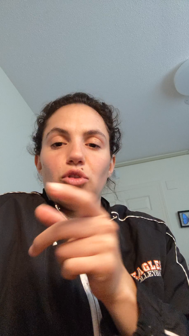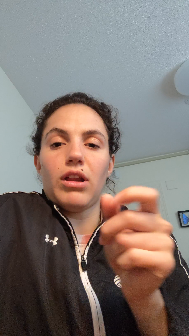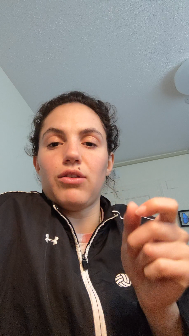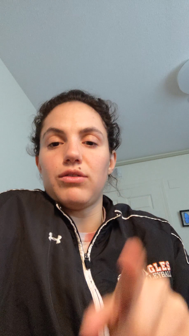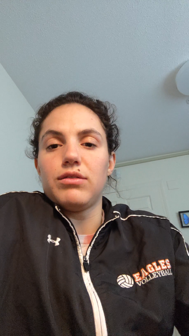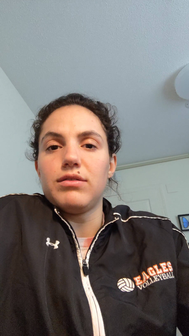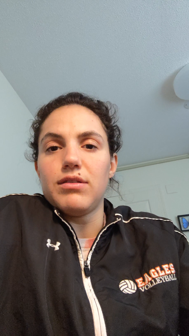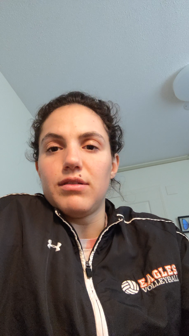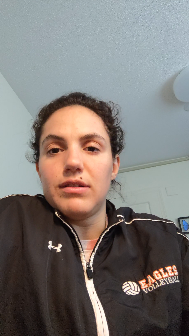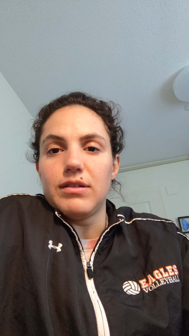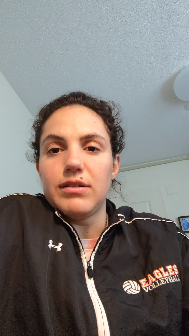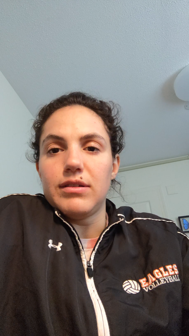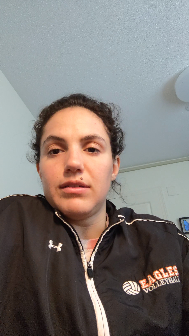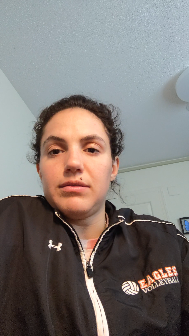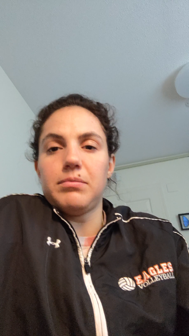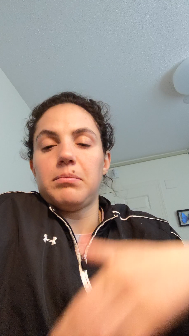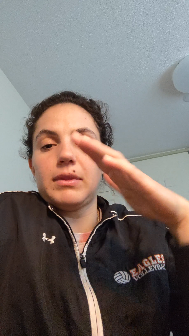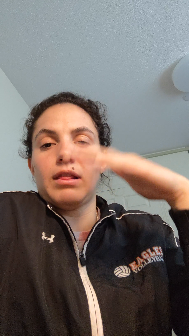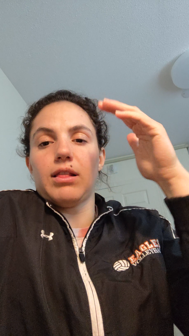build